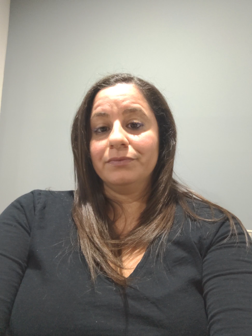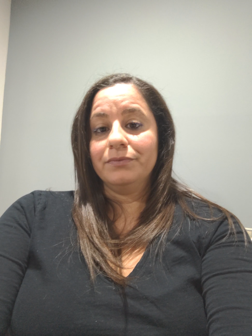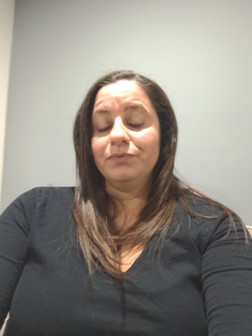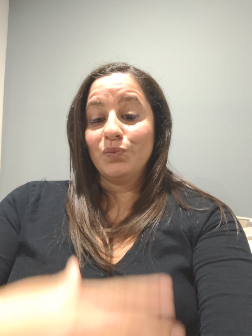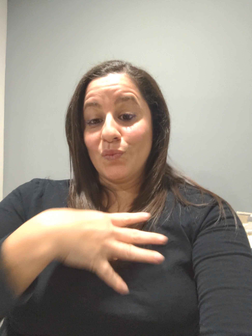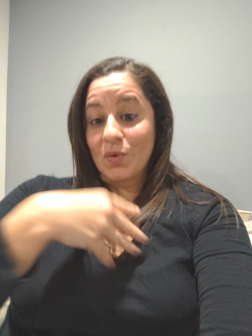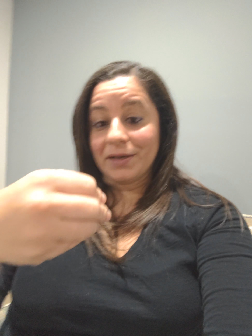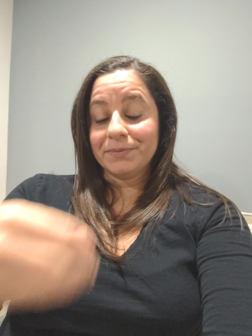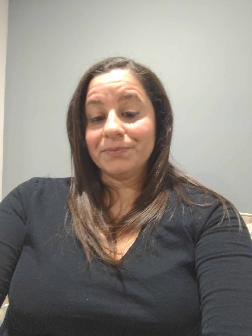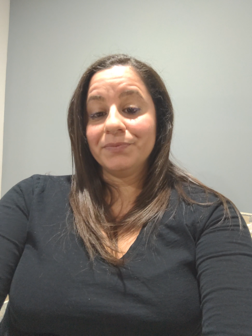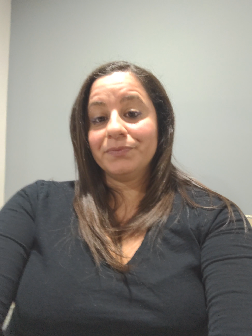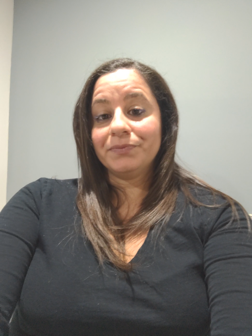white